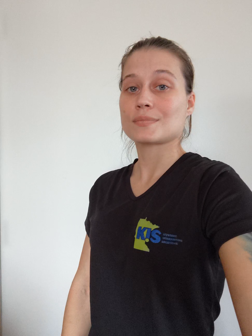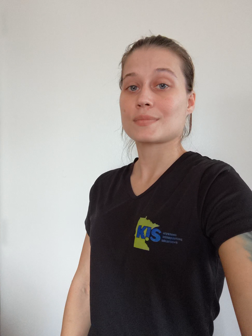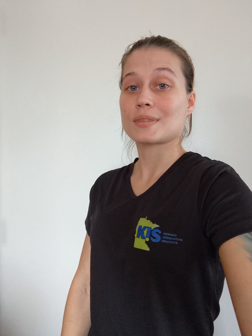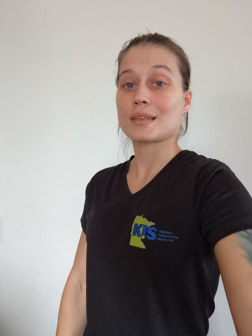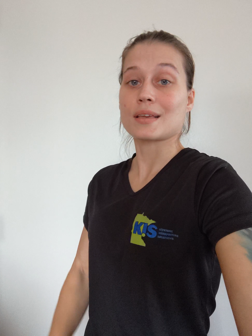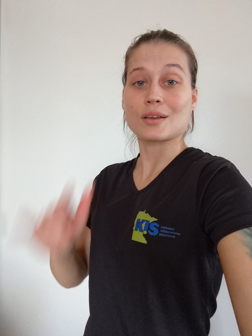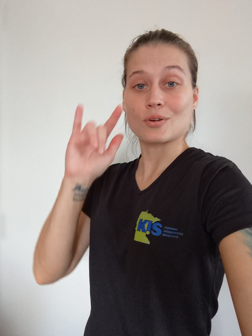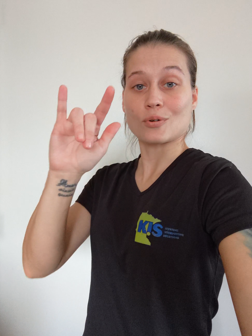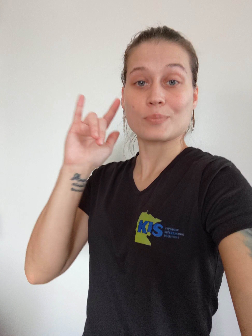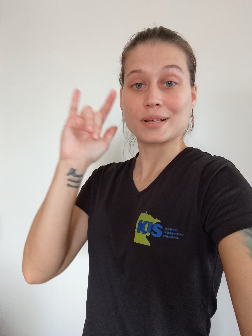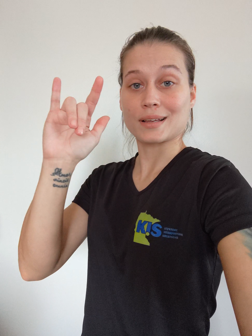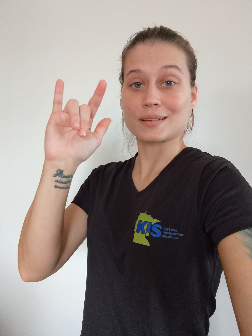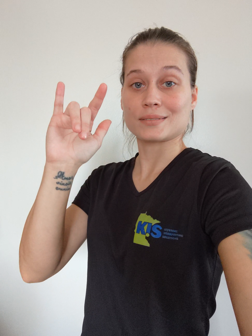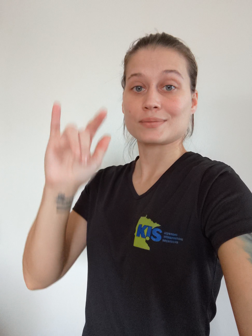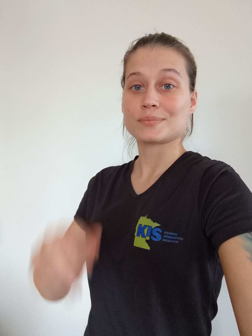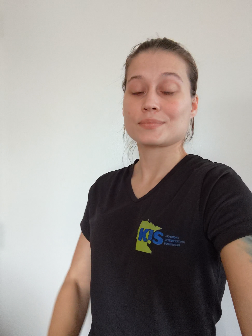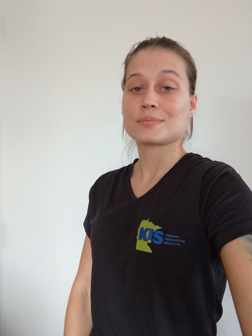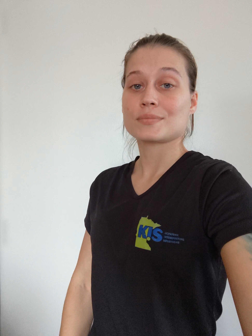airplane